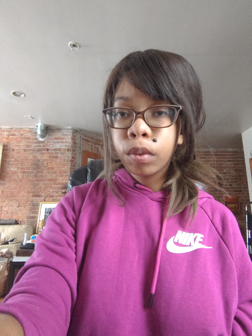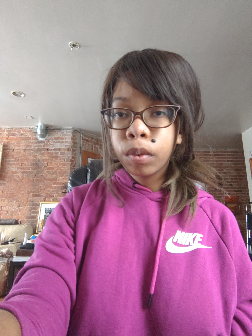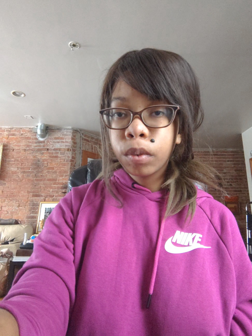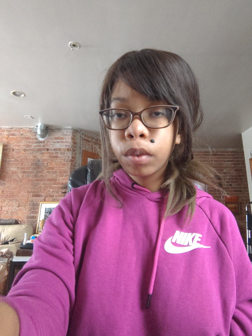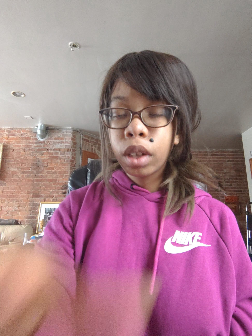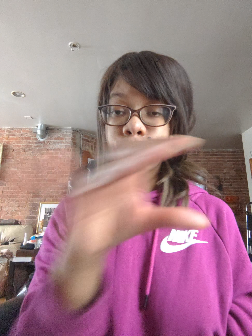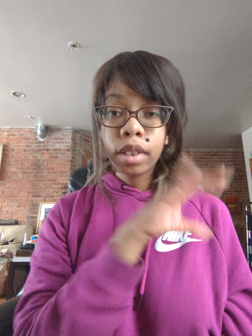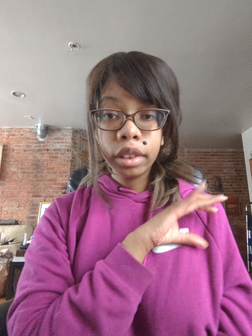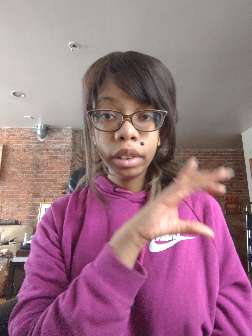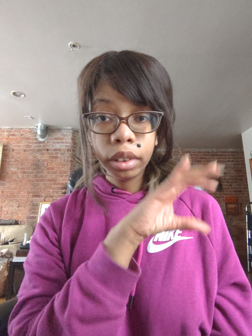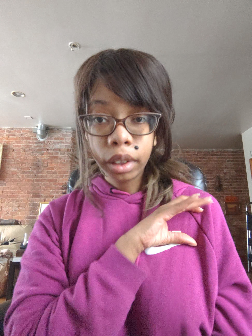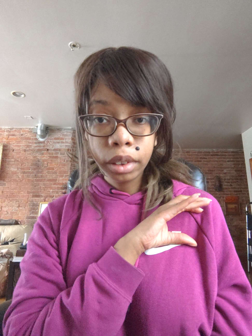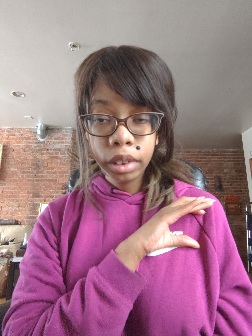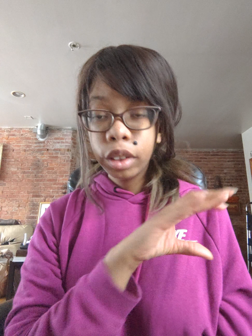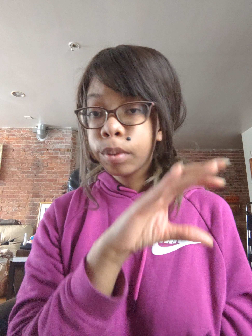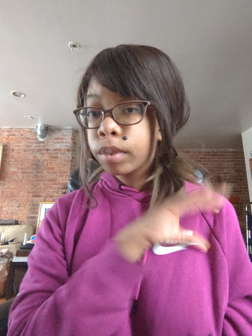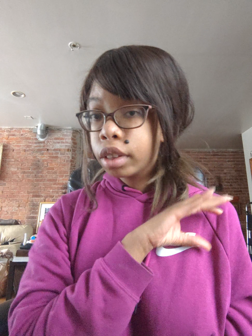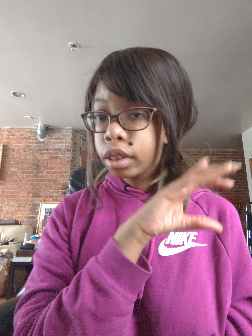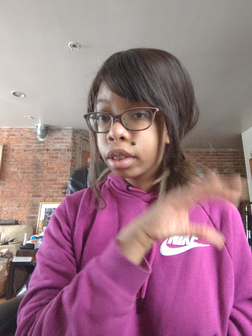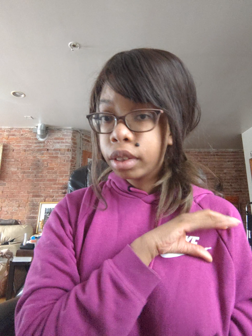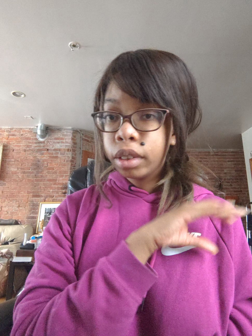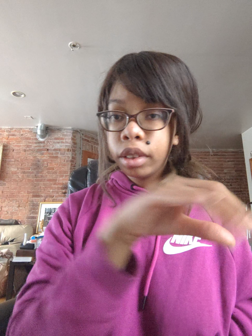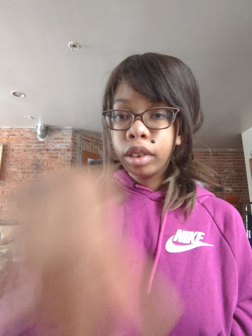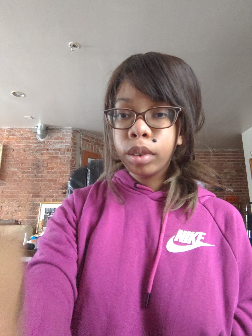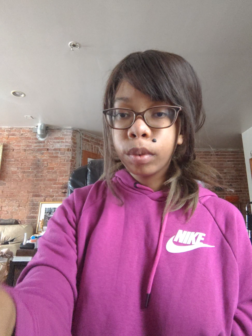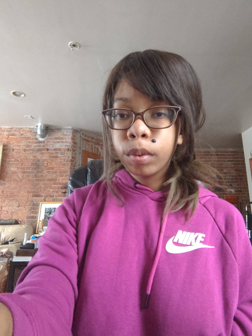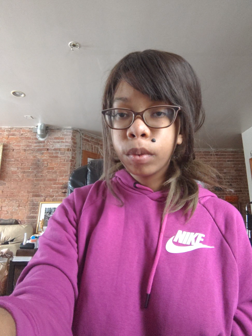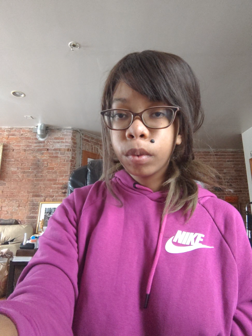police